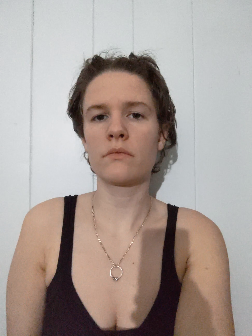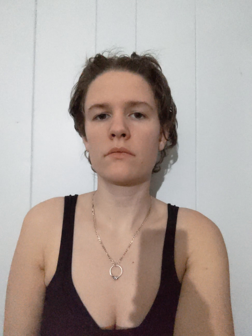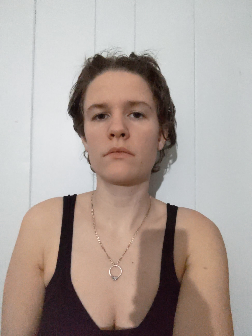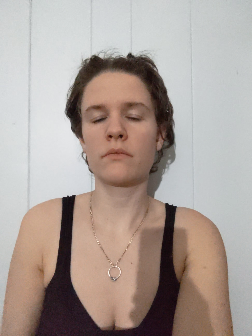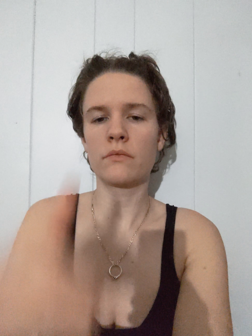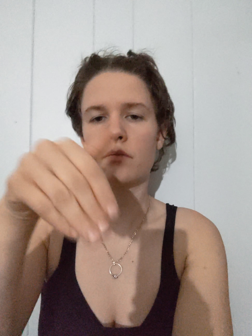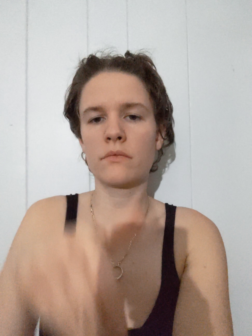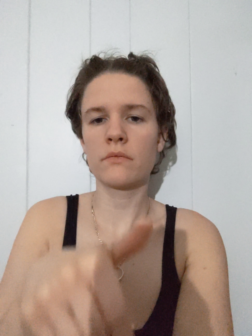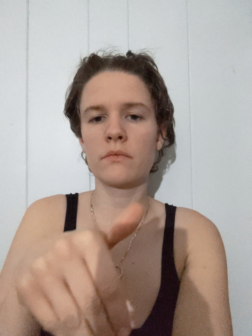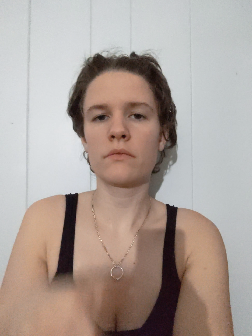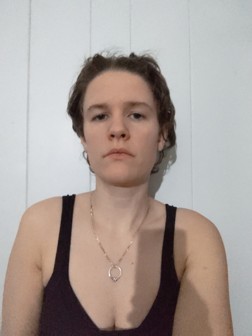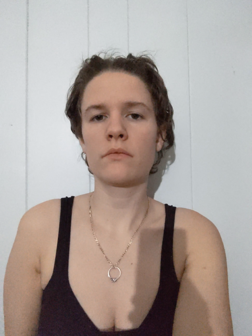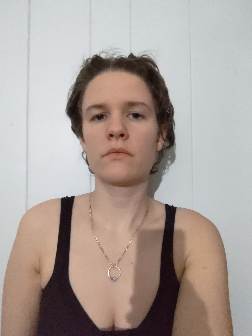night